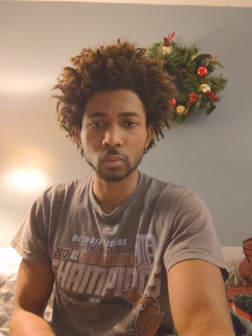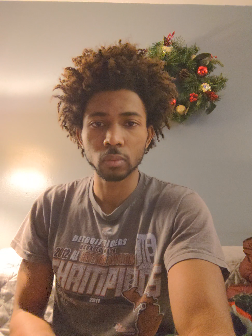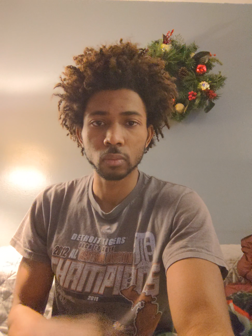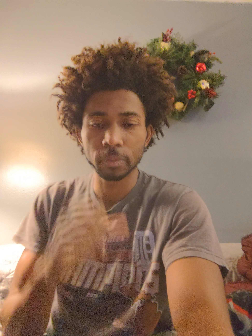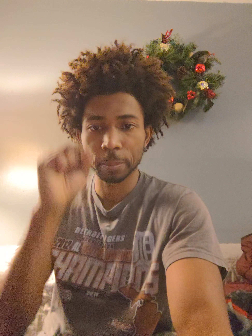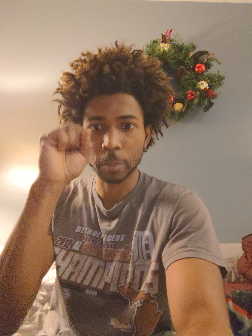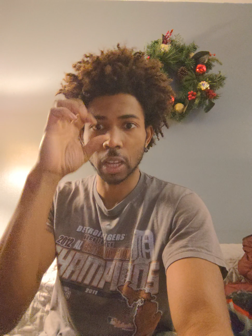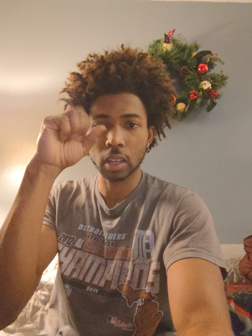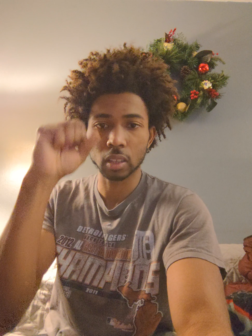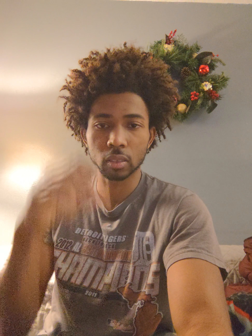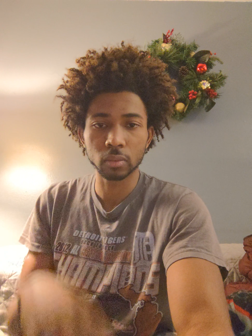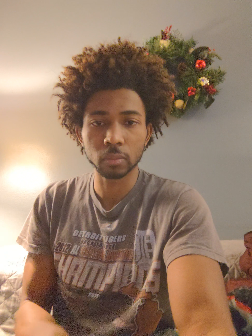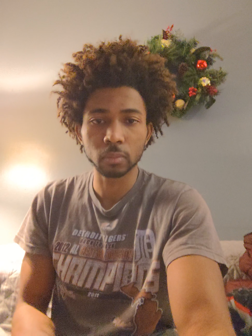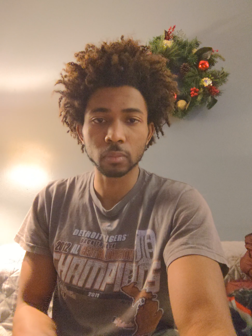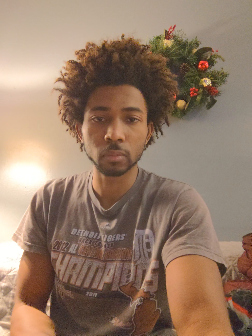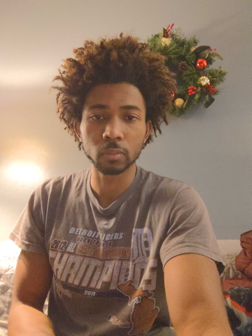awake